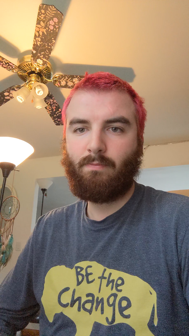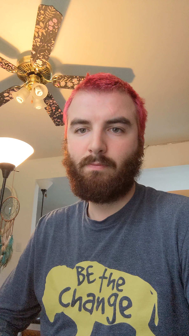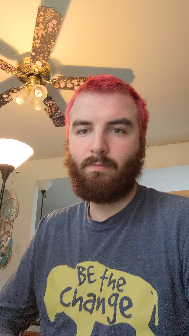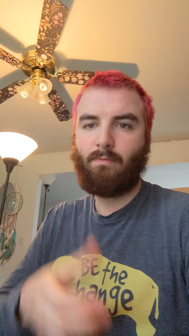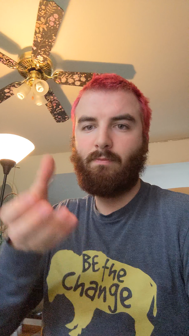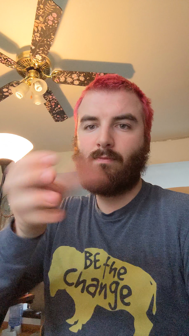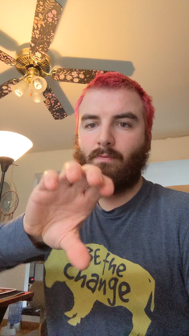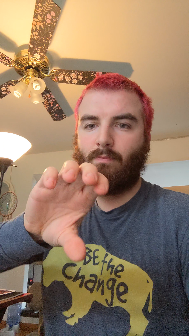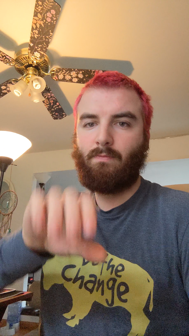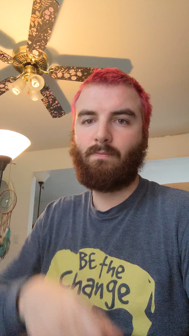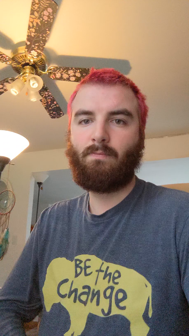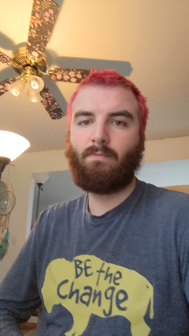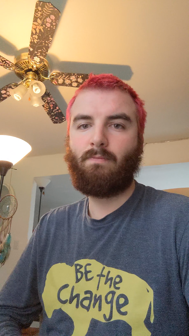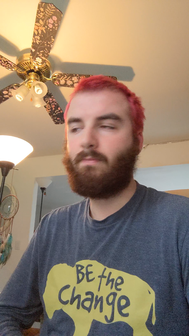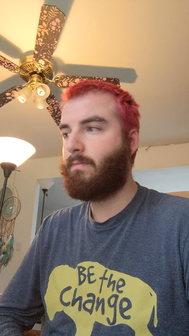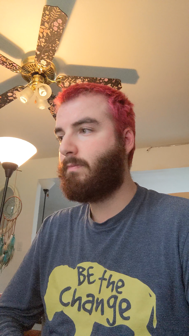dump